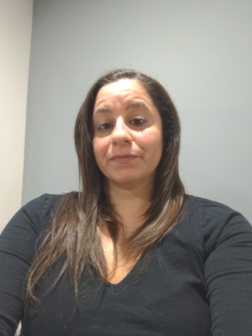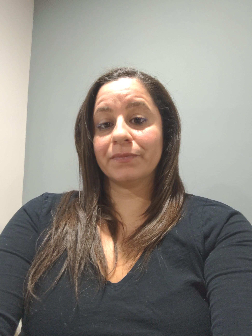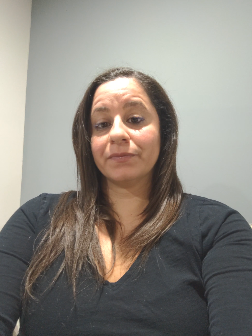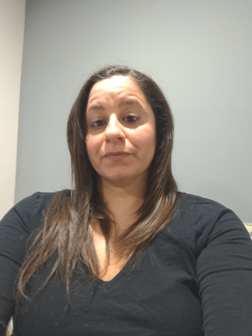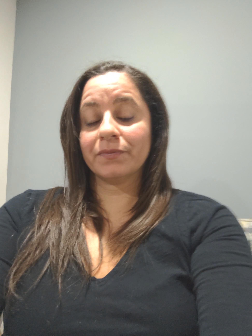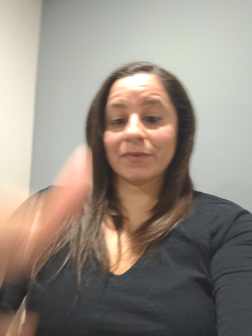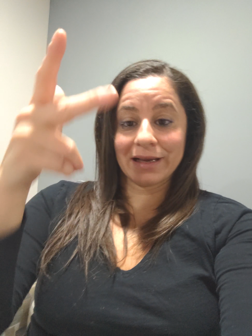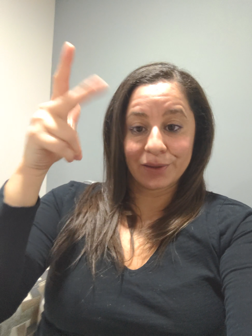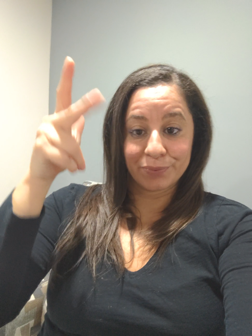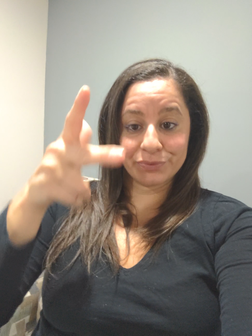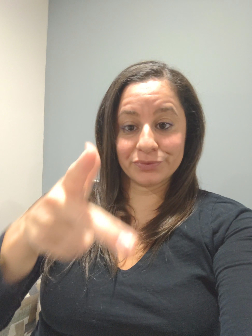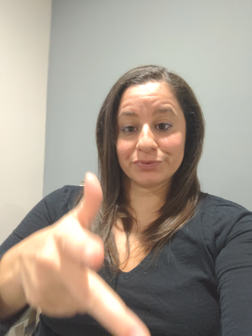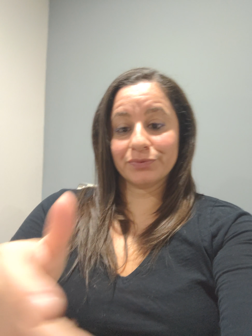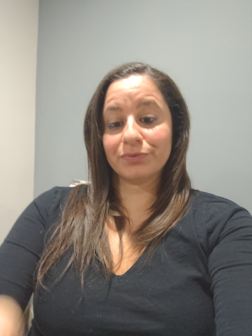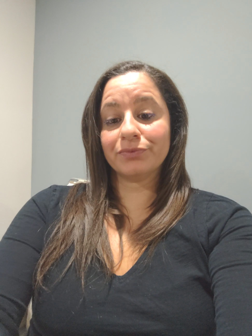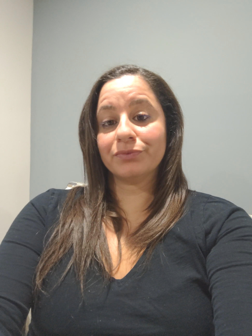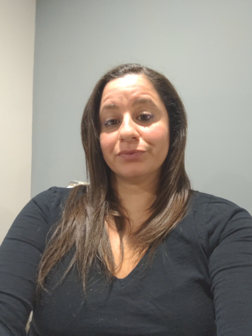helicopter